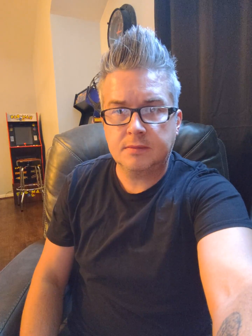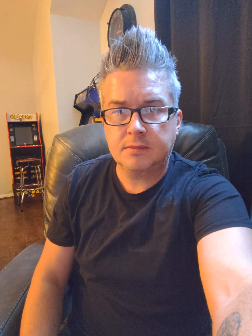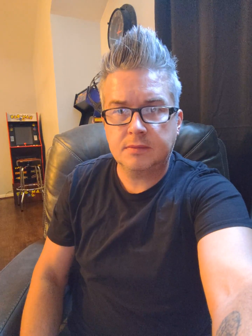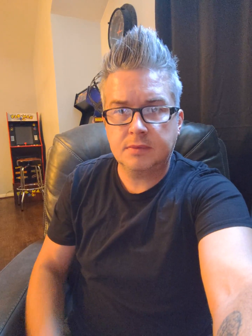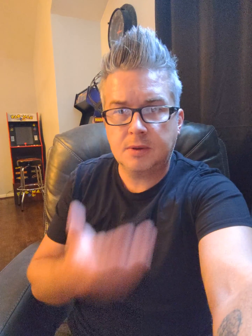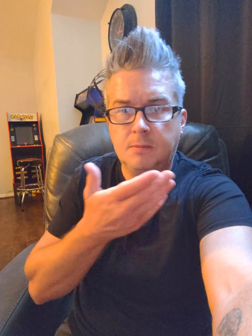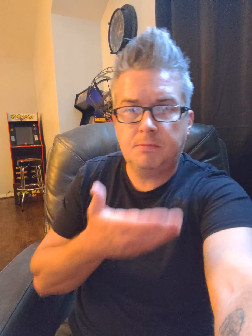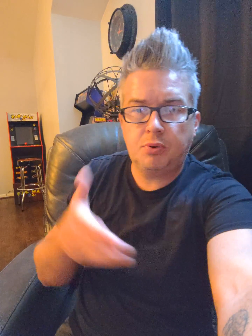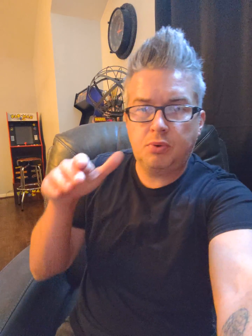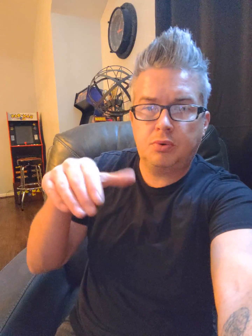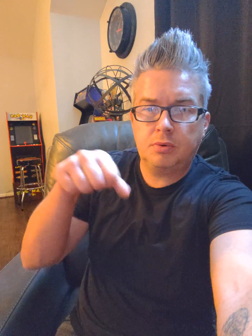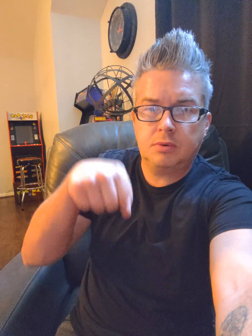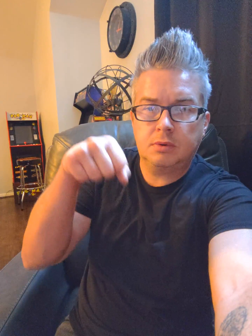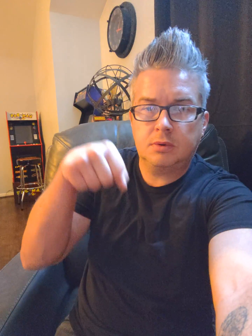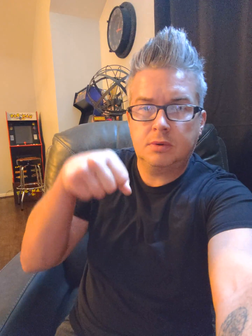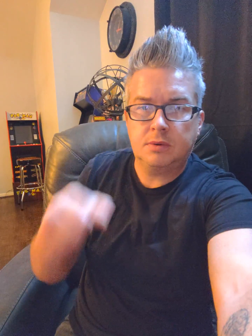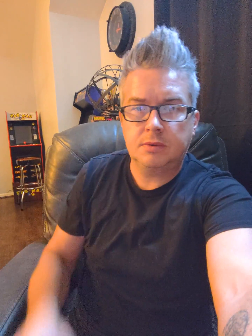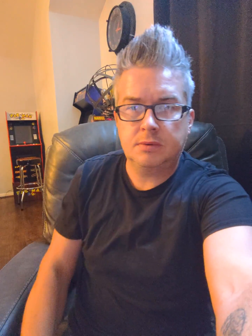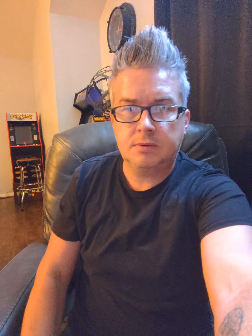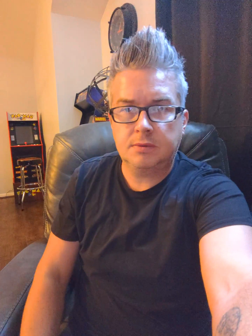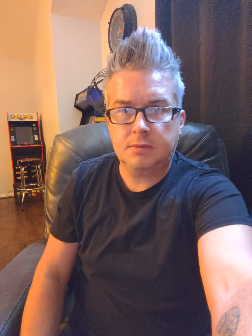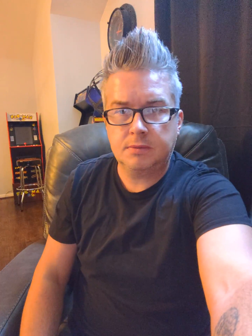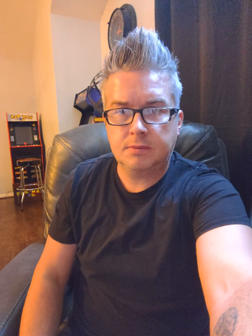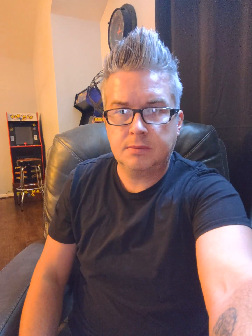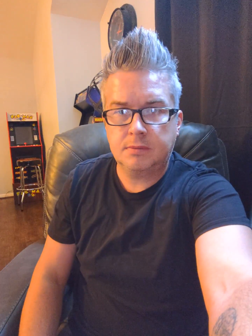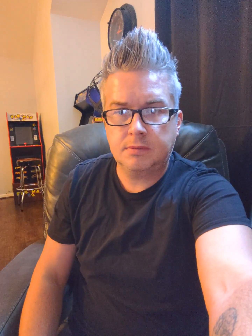basket